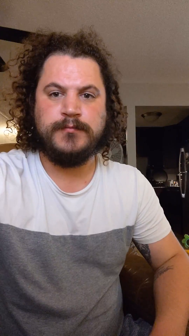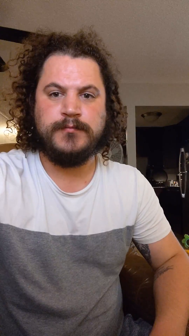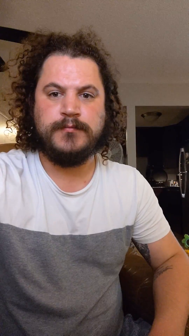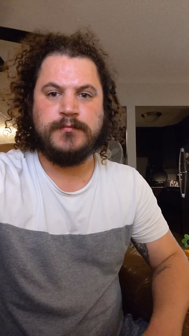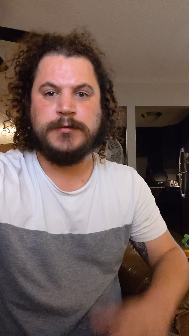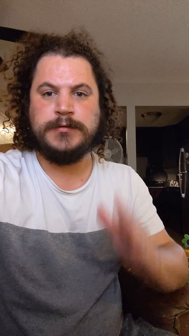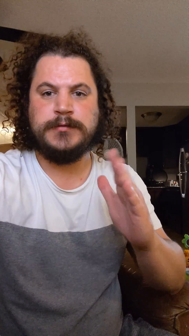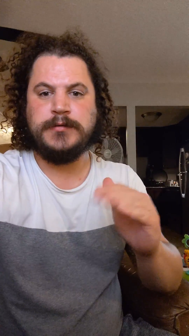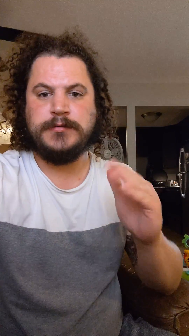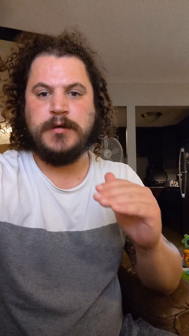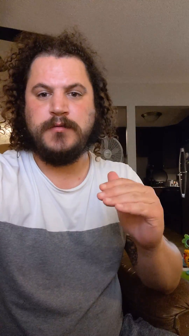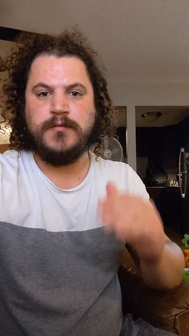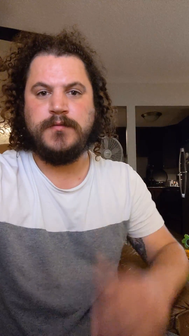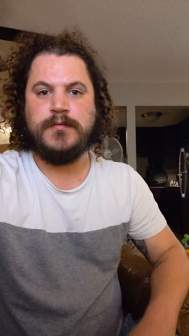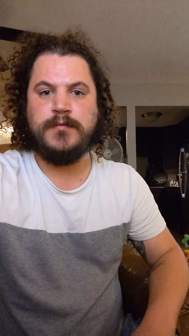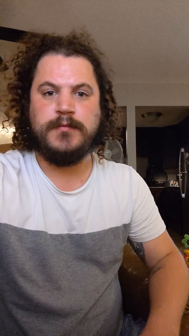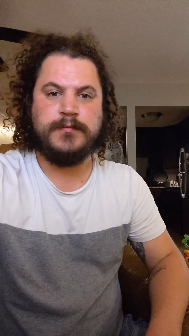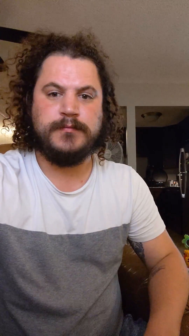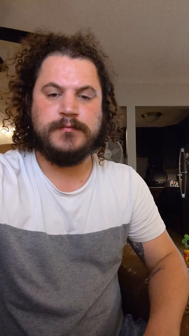downtown